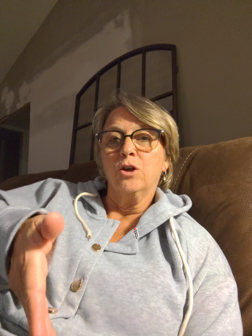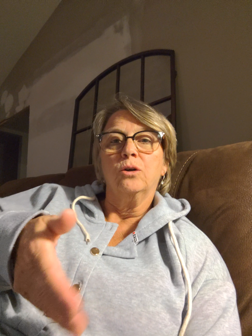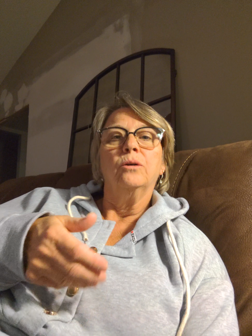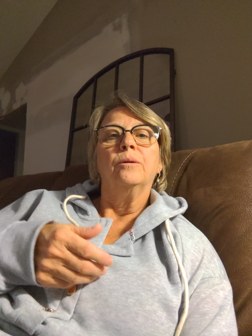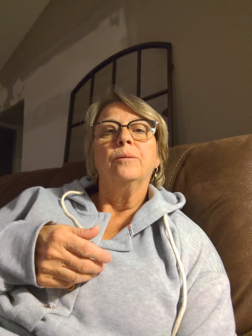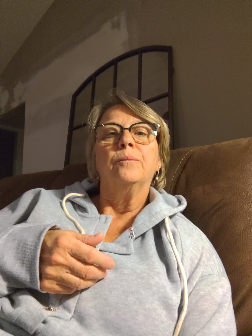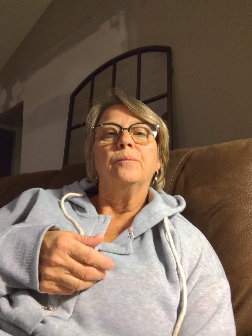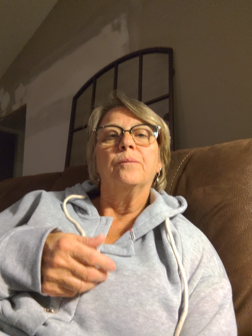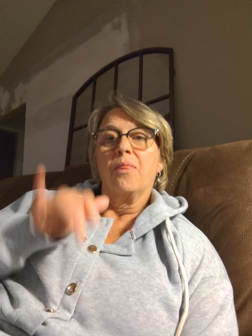after